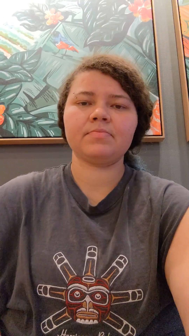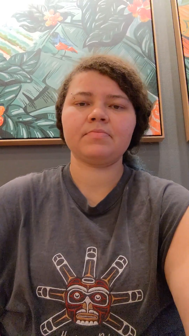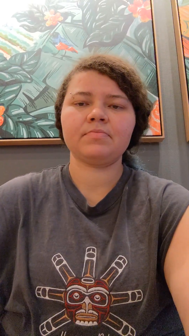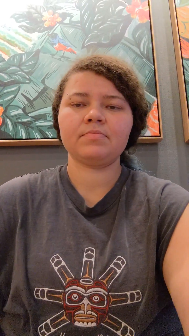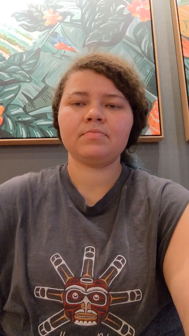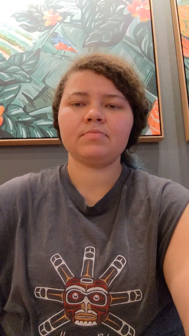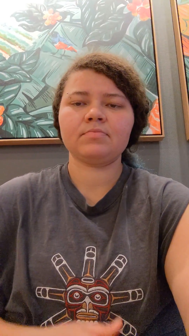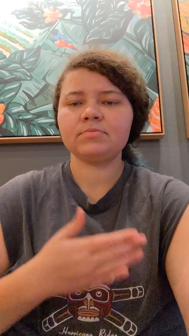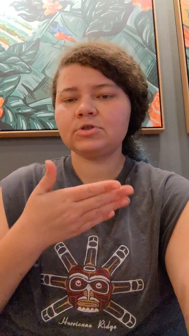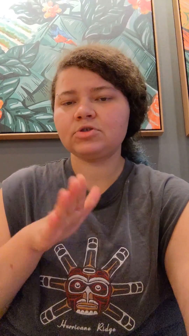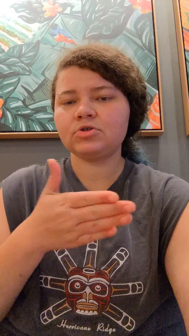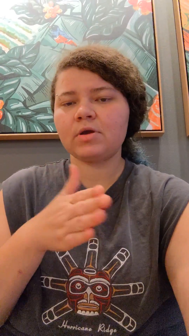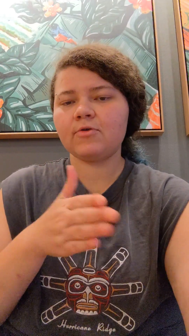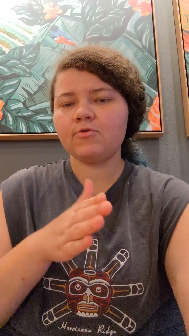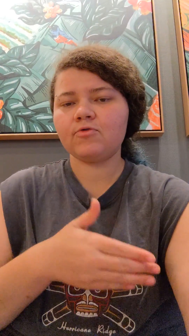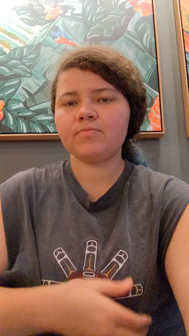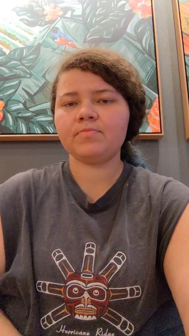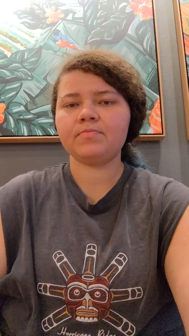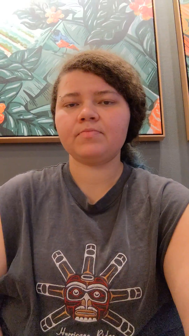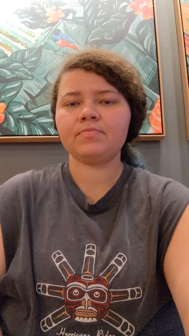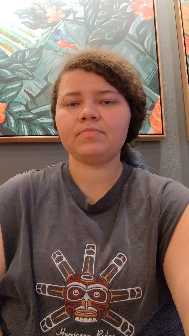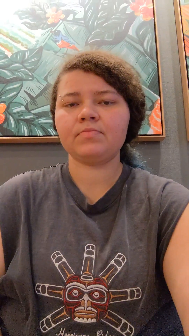share